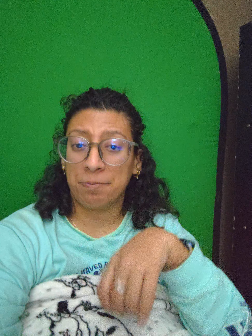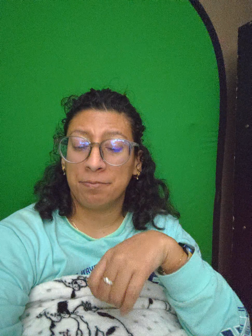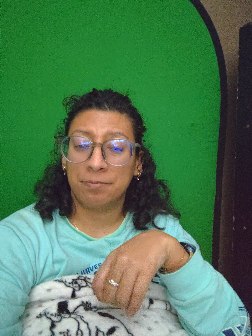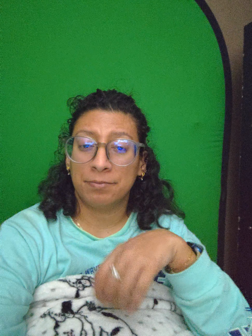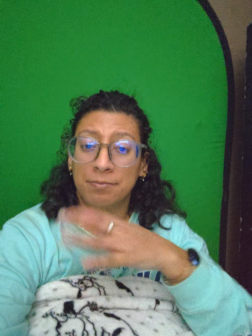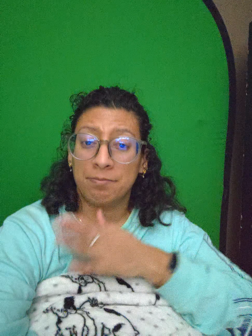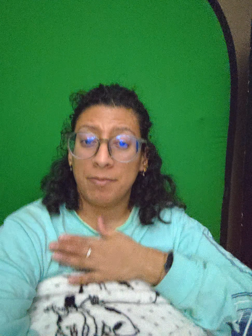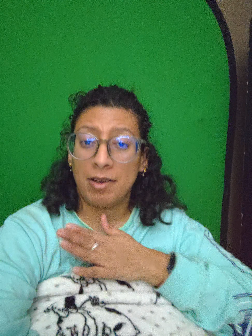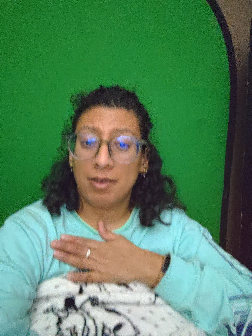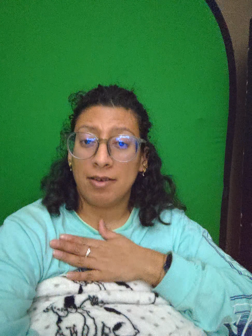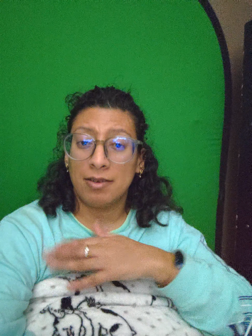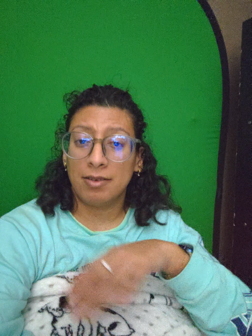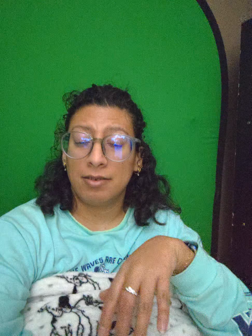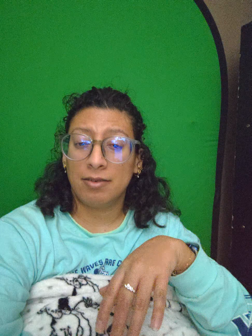my